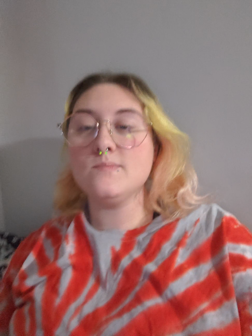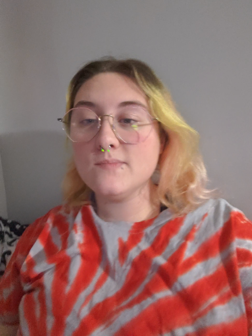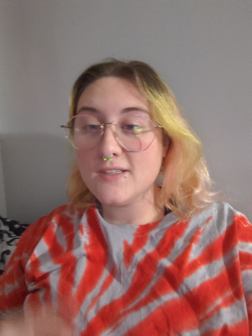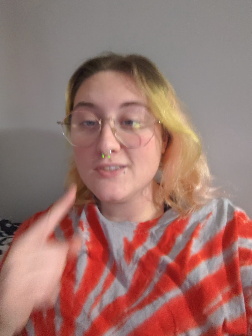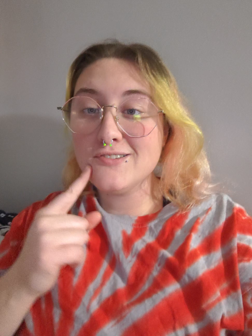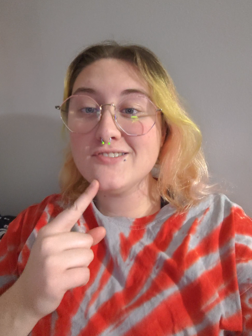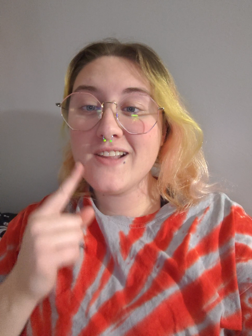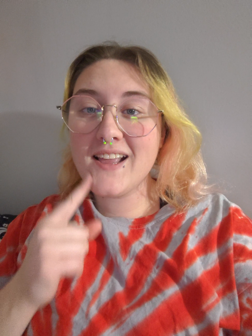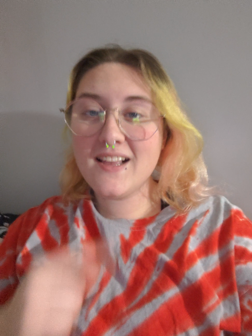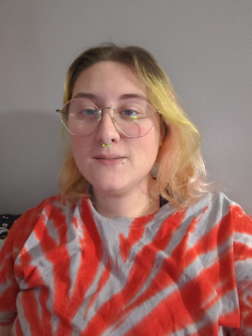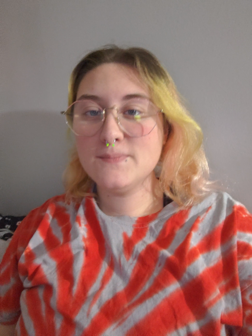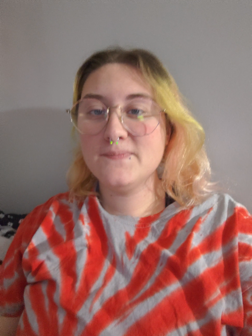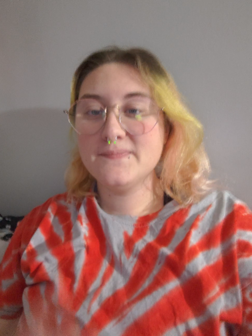chin